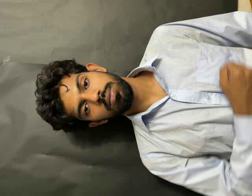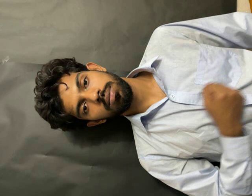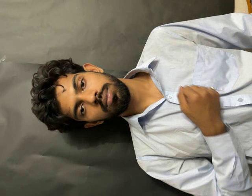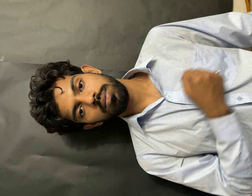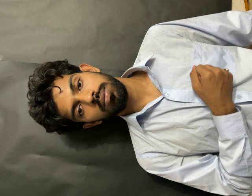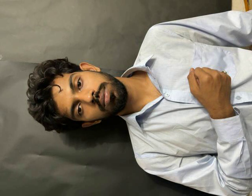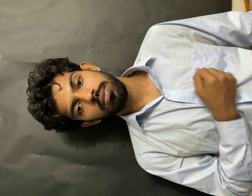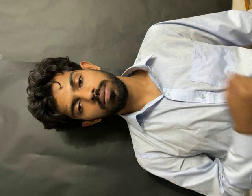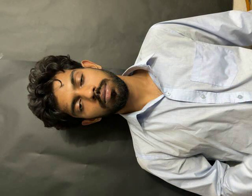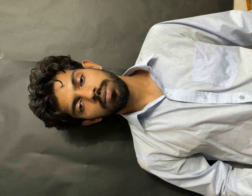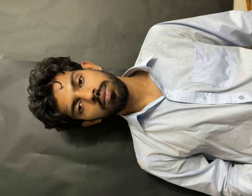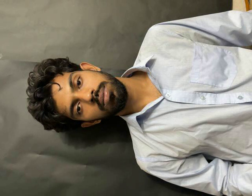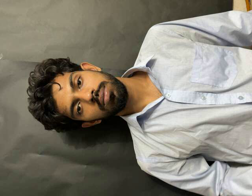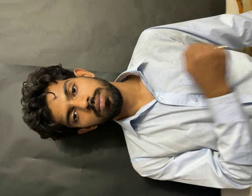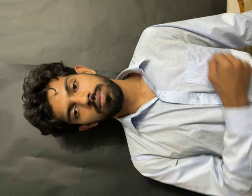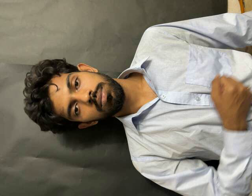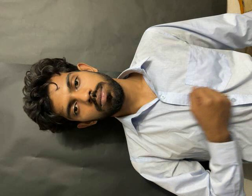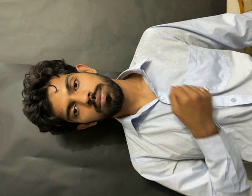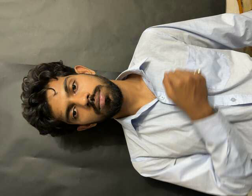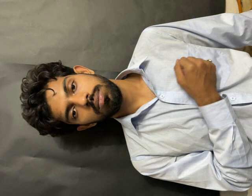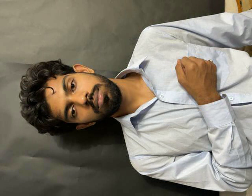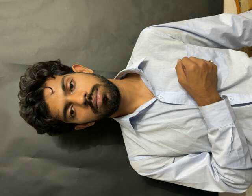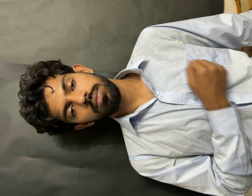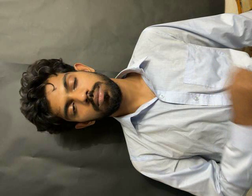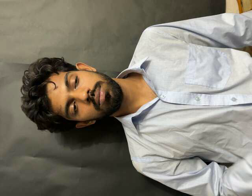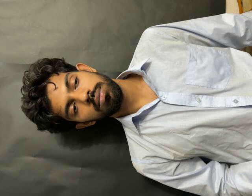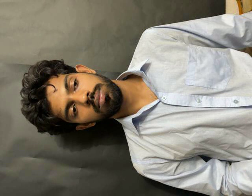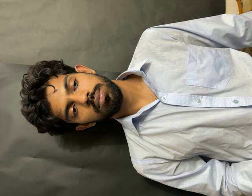sorry